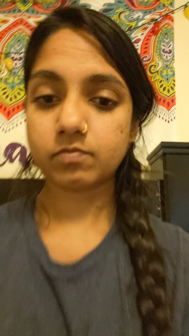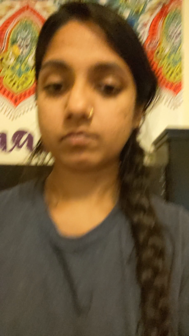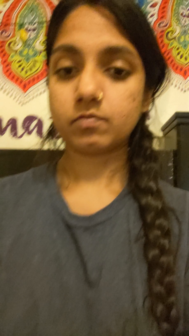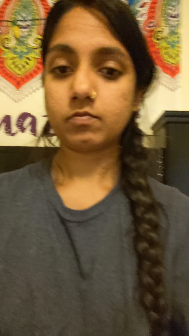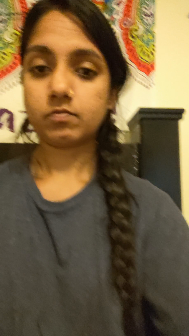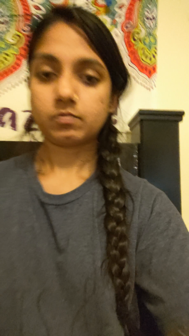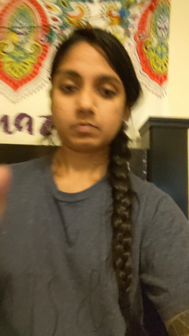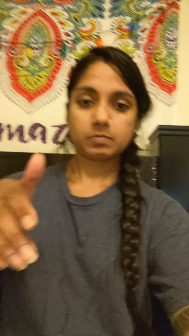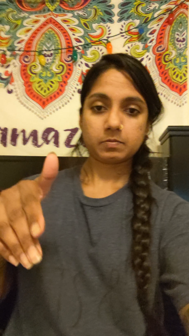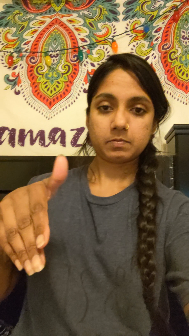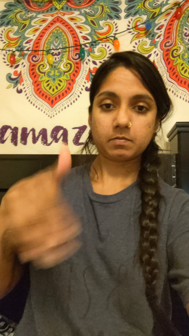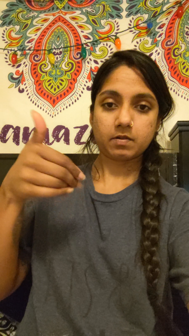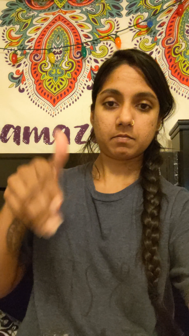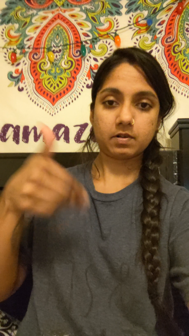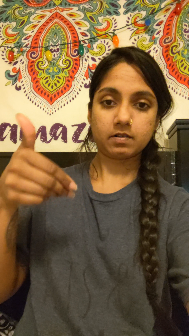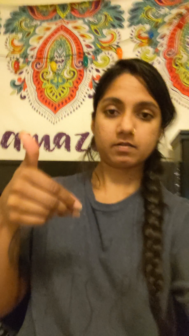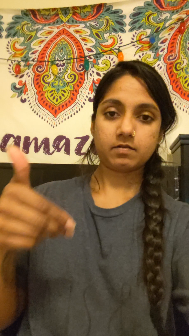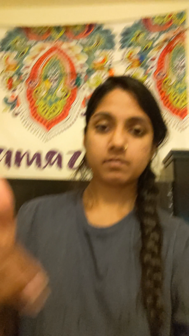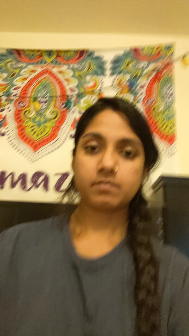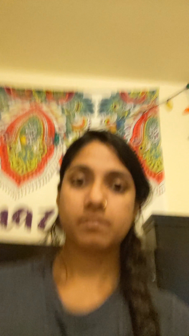pants